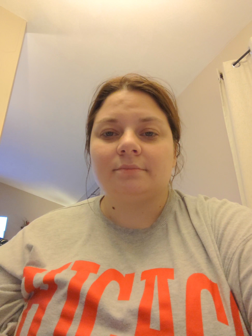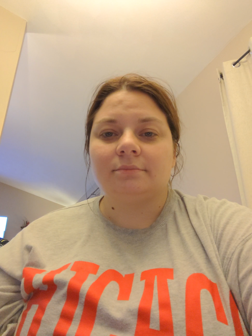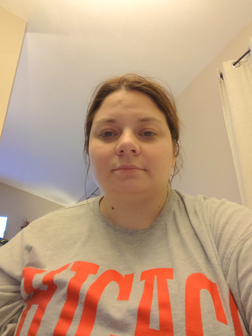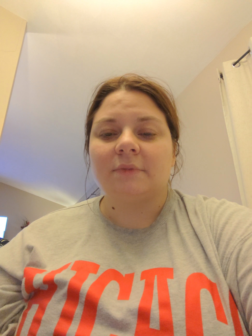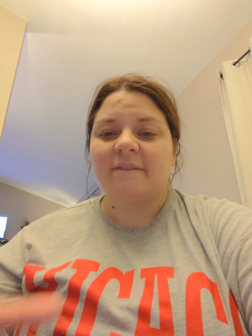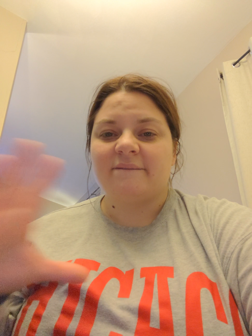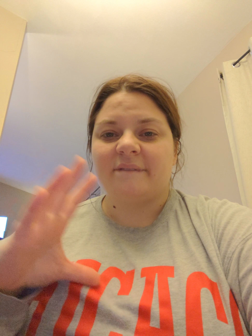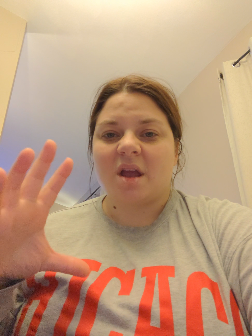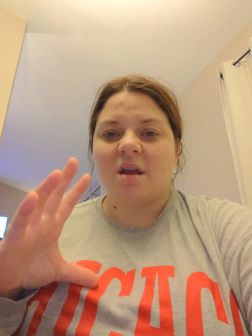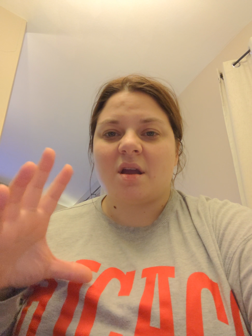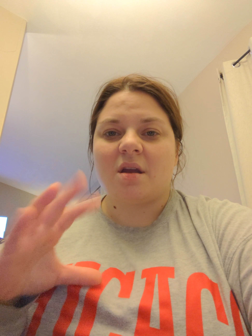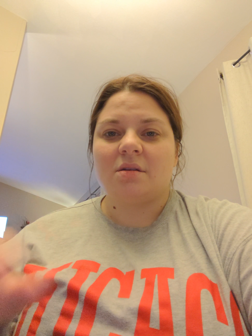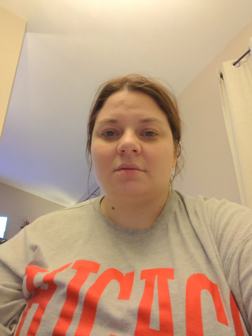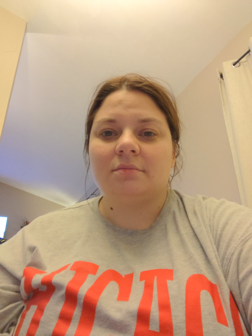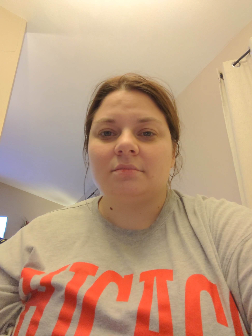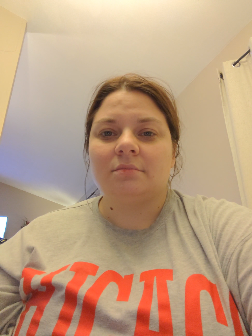fine